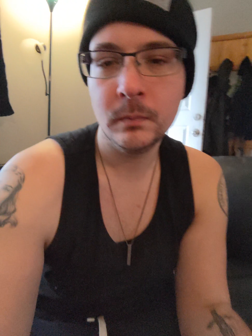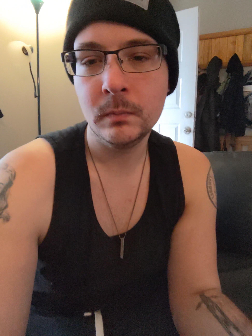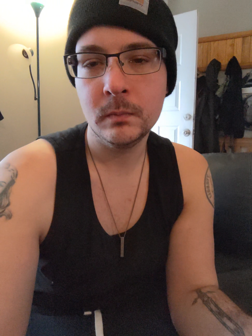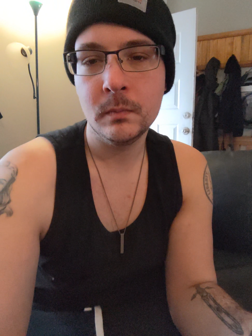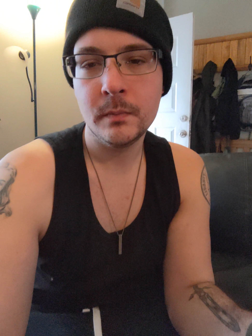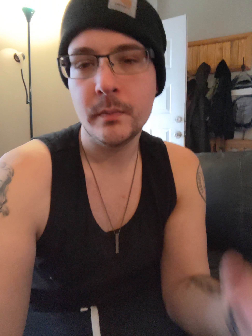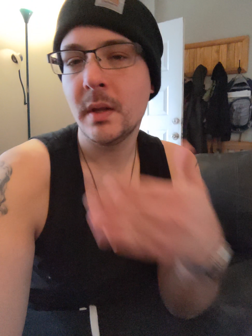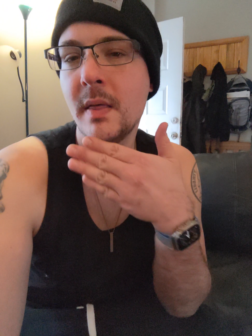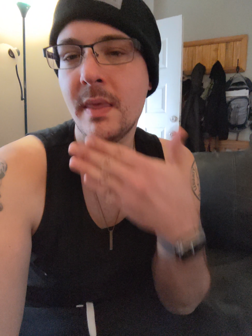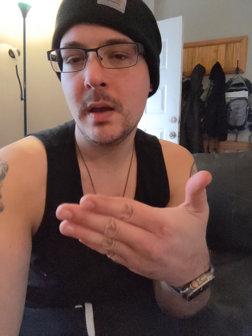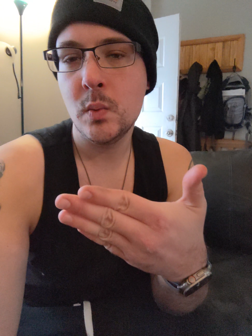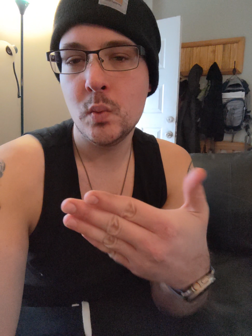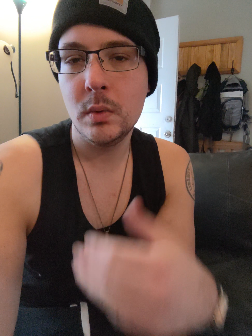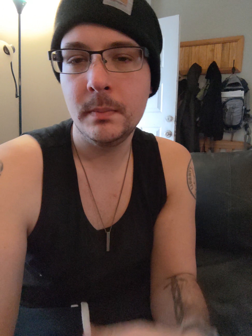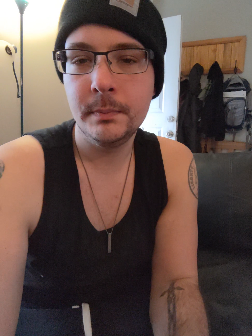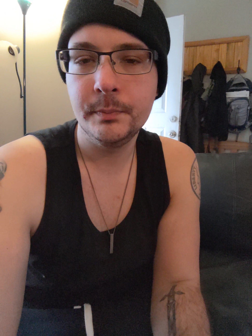thank you